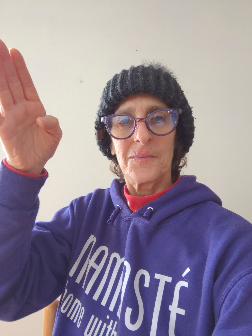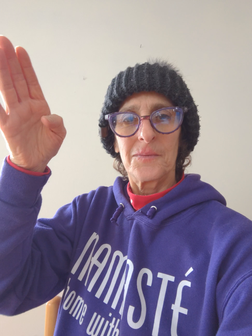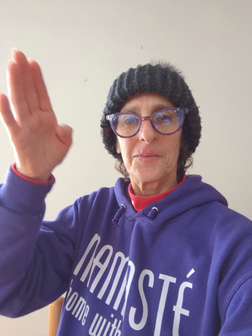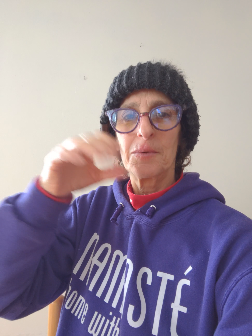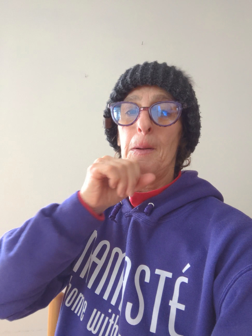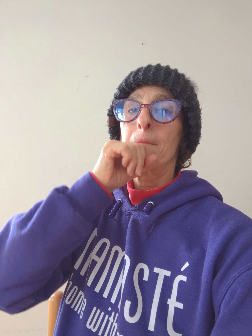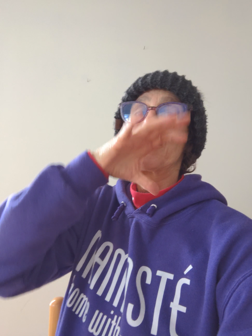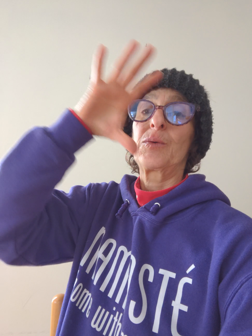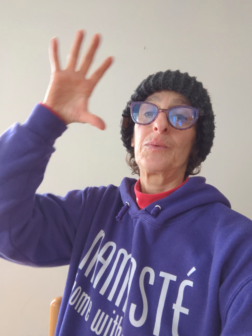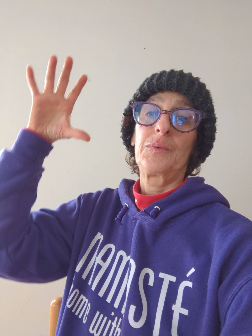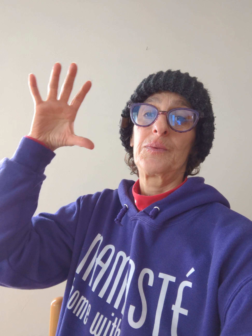balloon